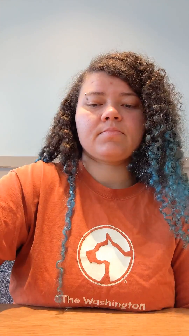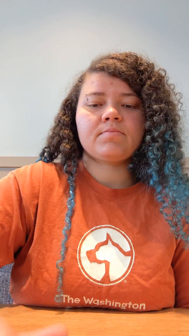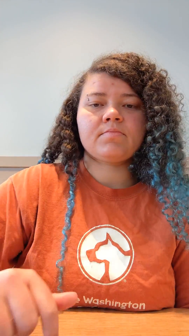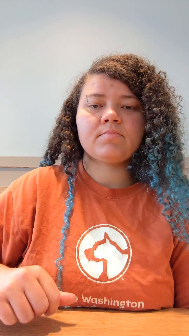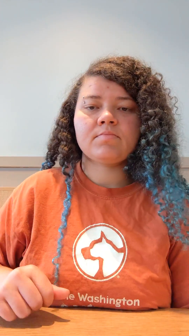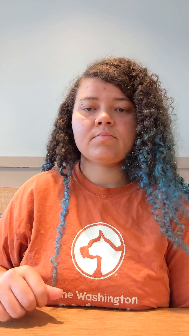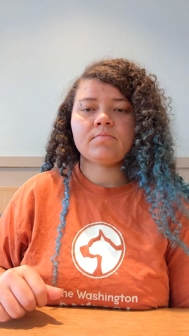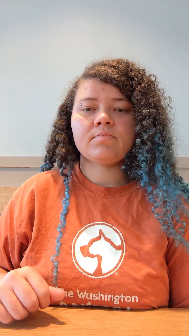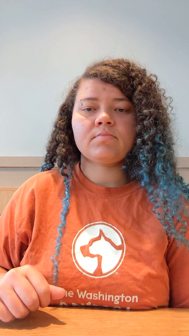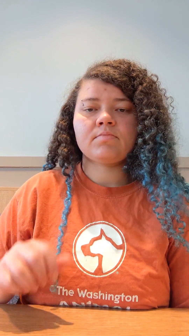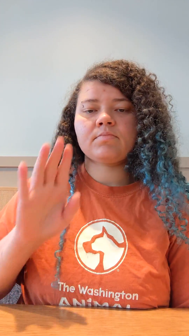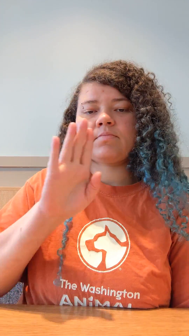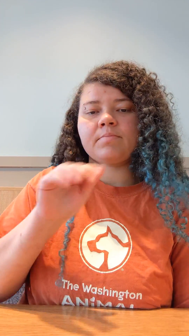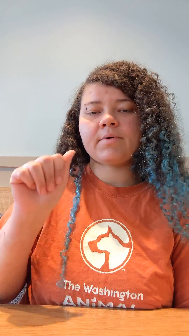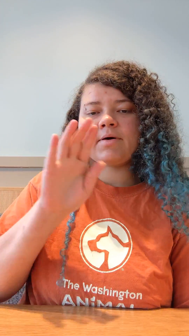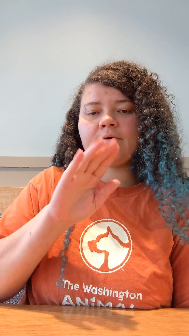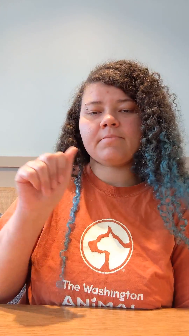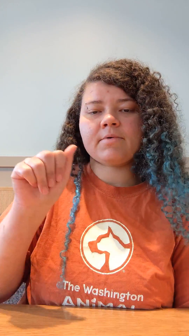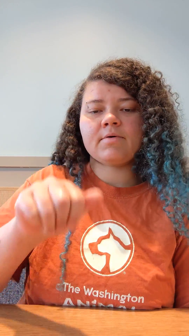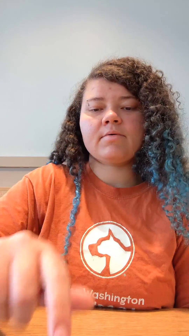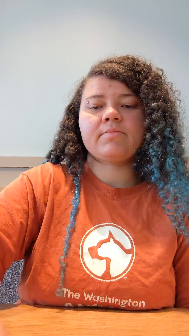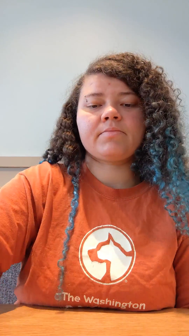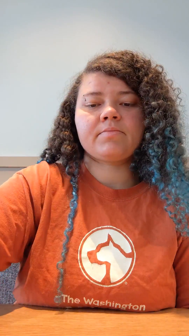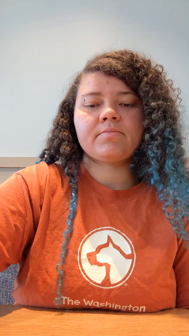baa baa